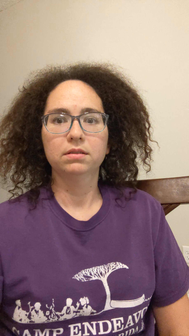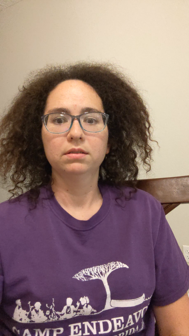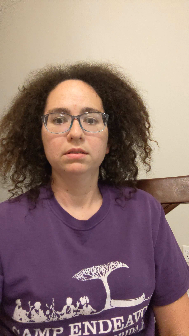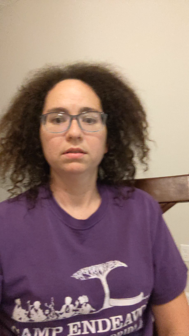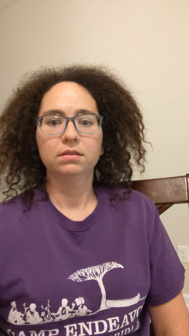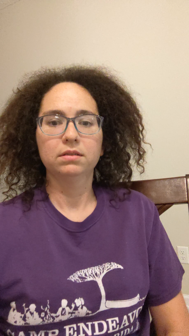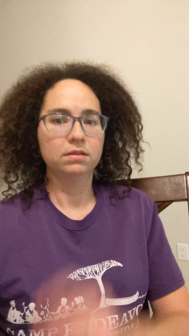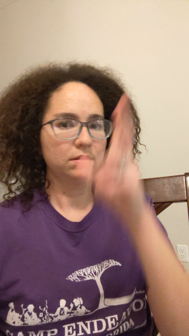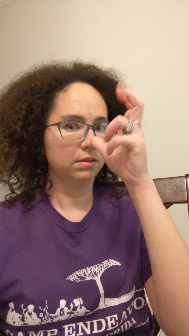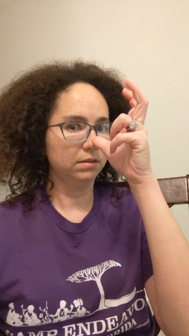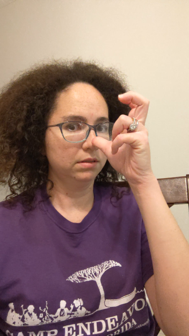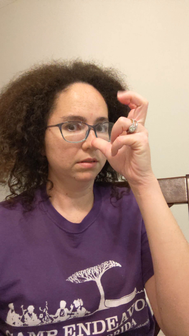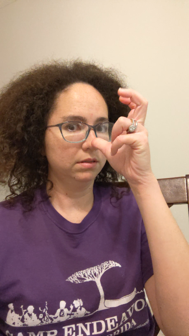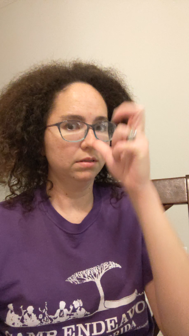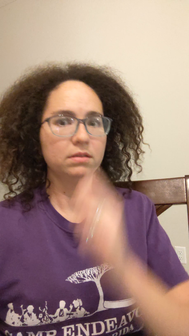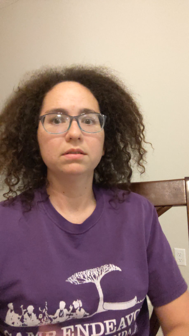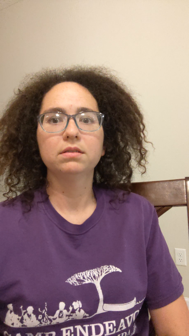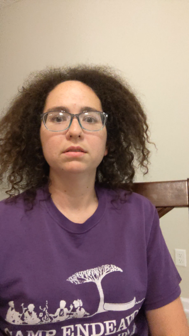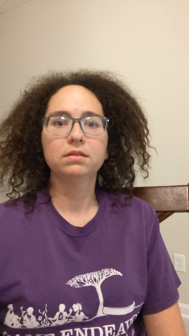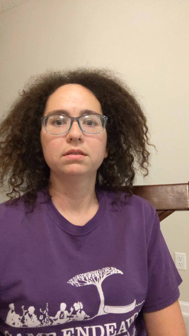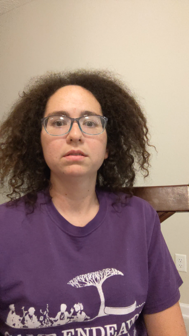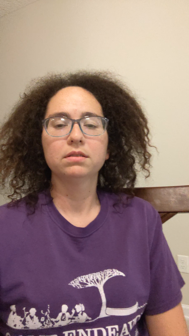ant